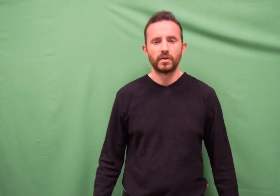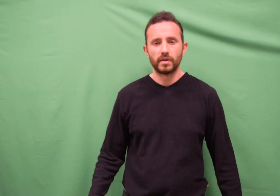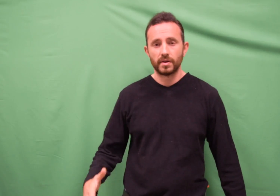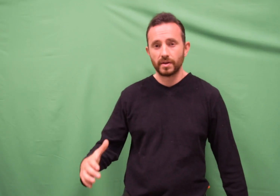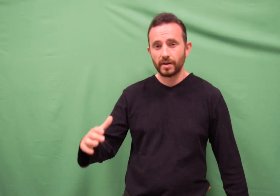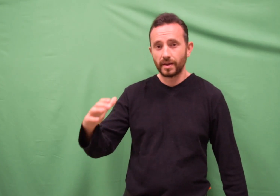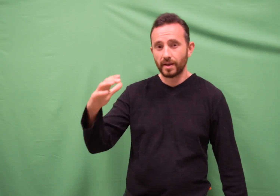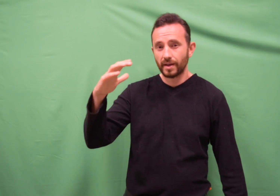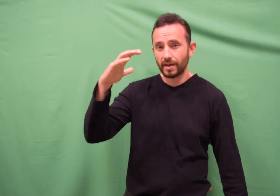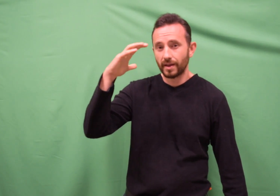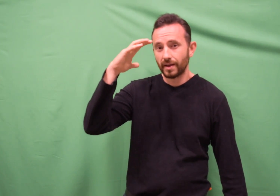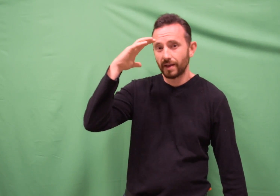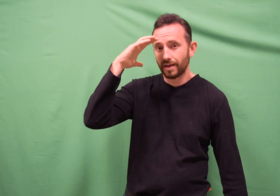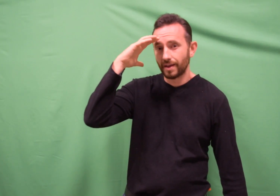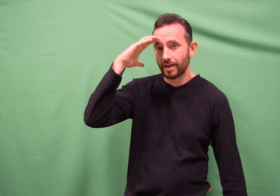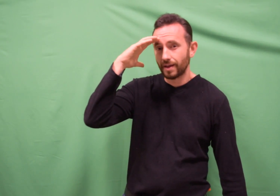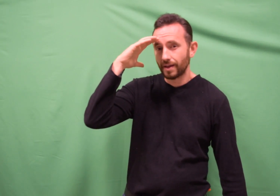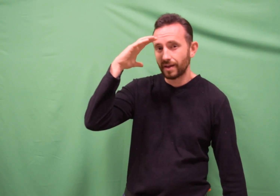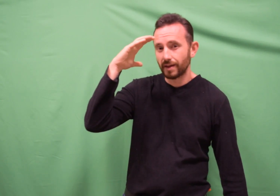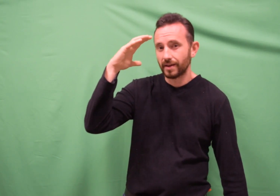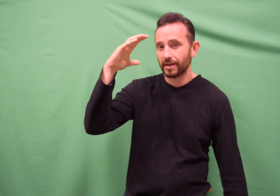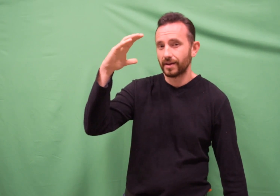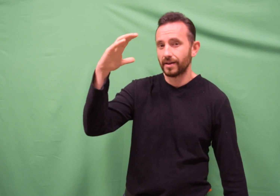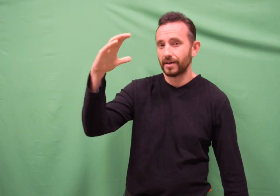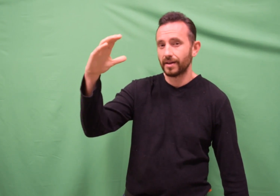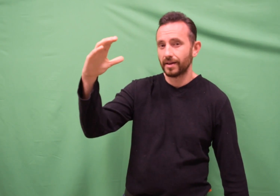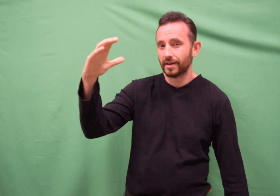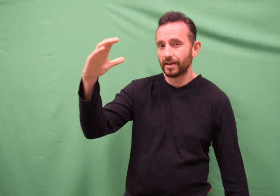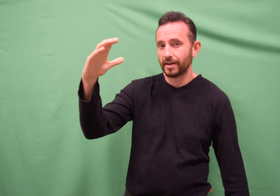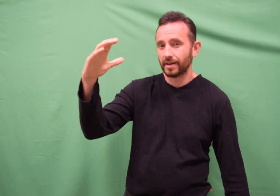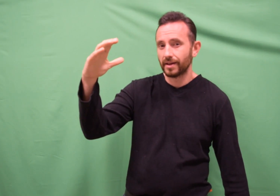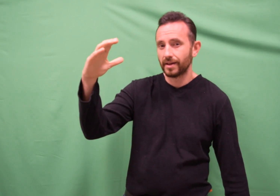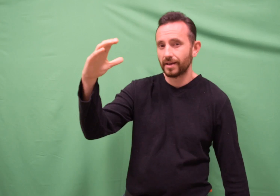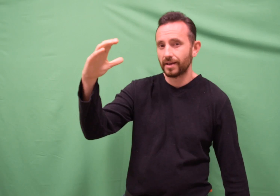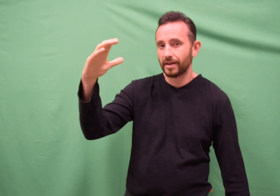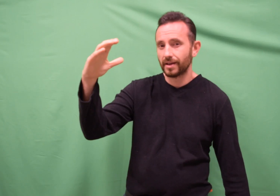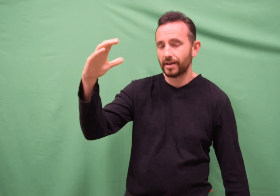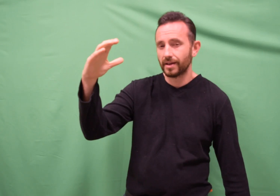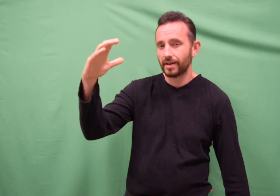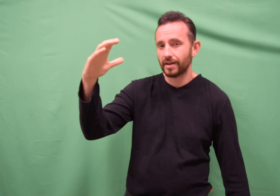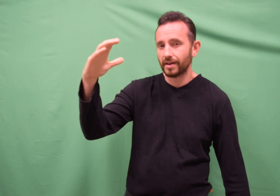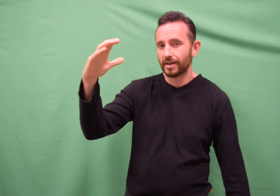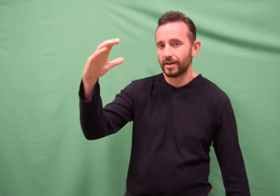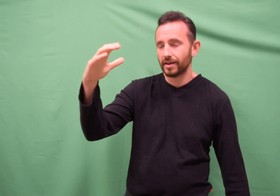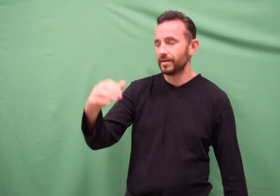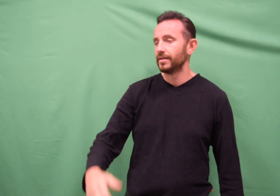hola